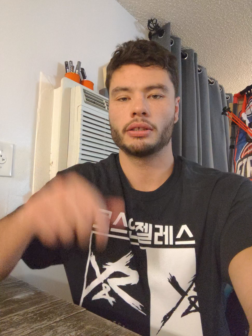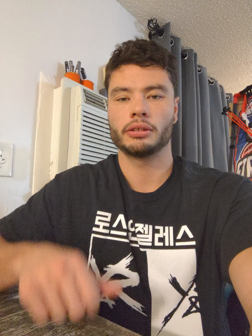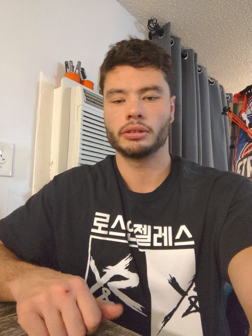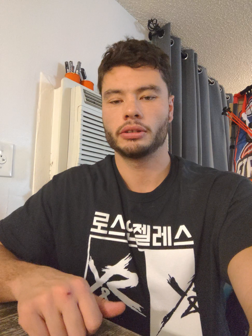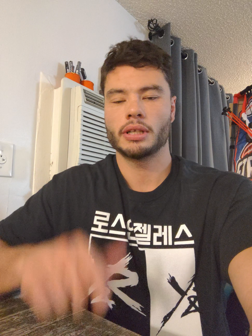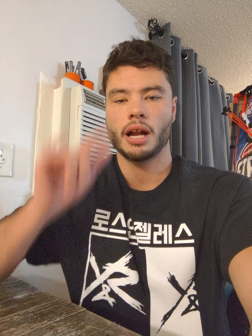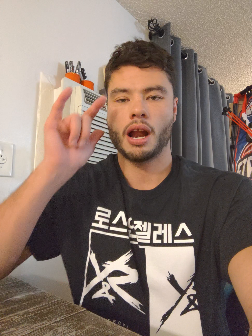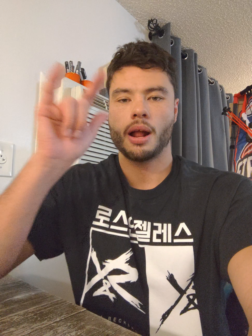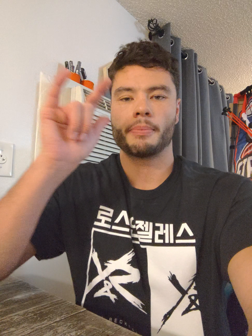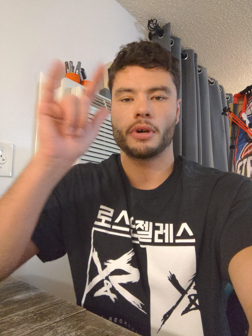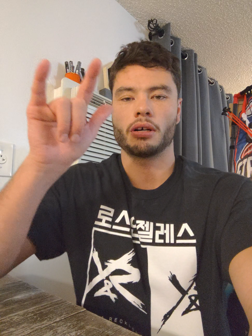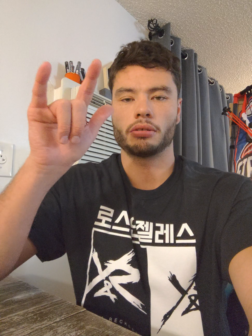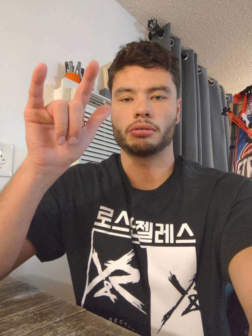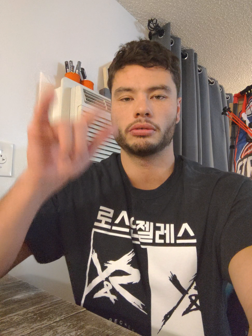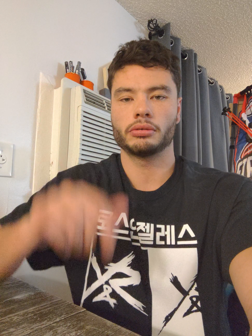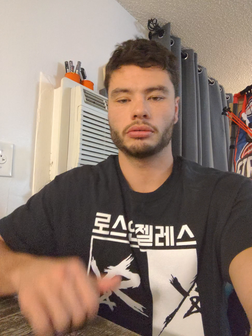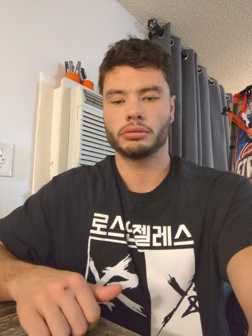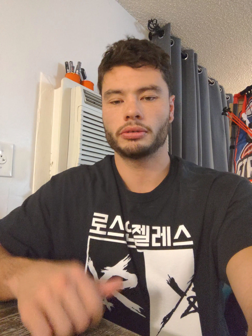airplane